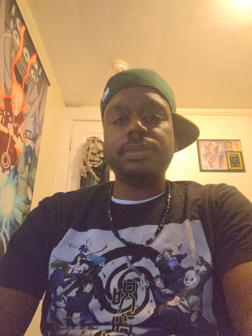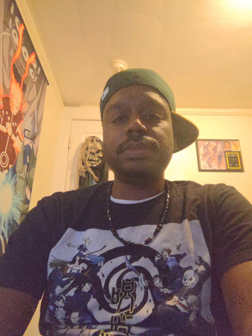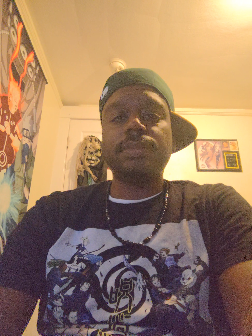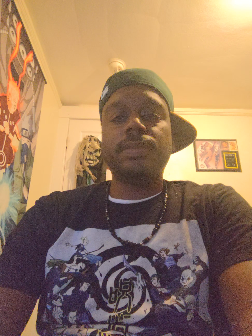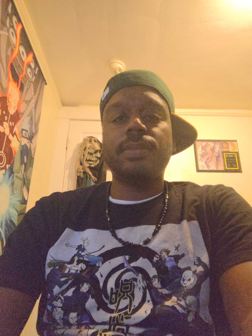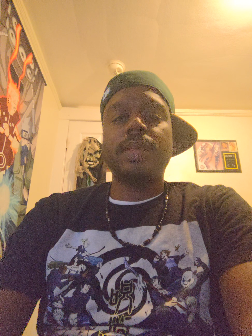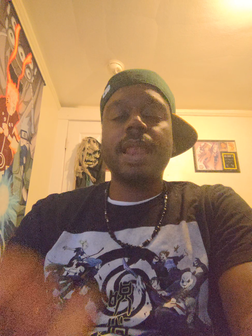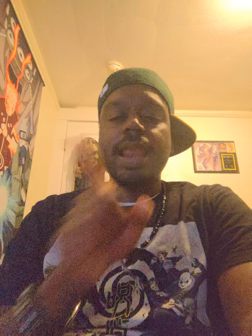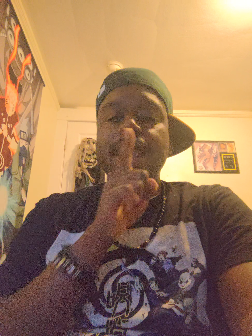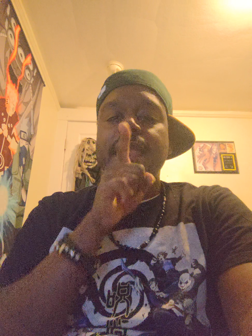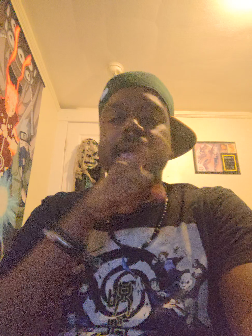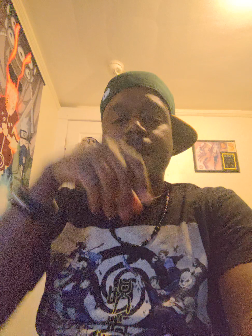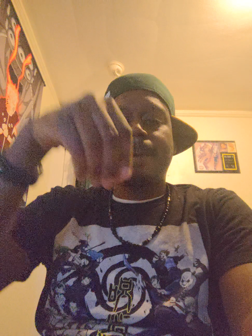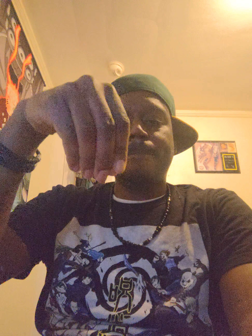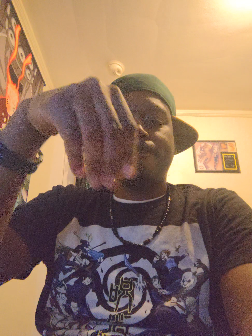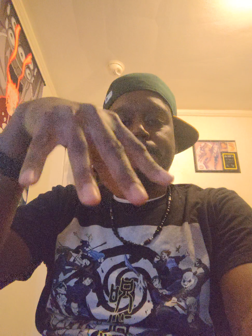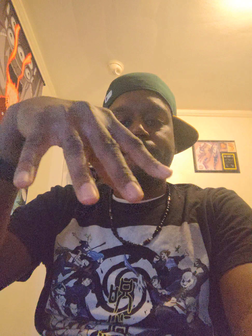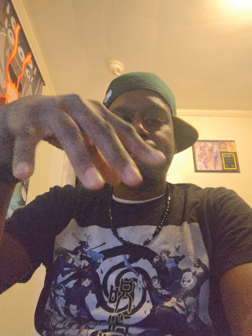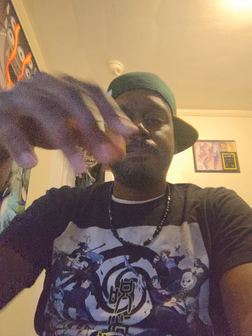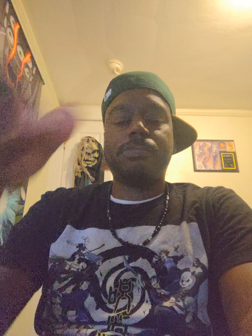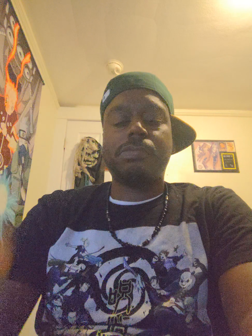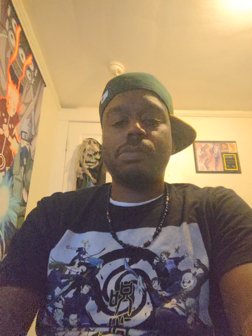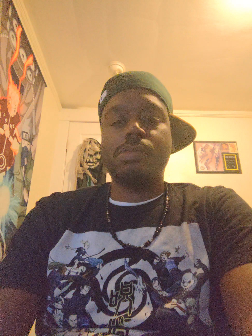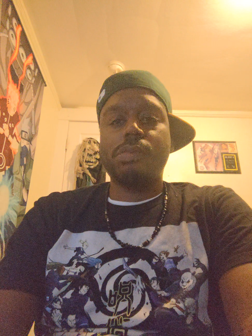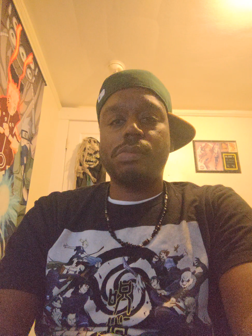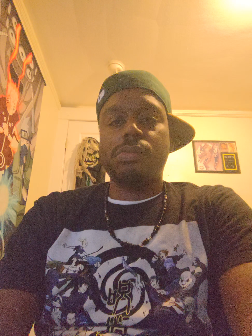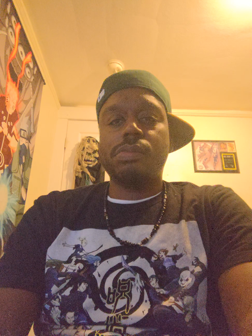lamp